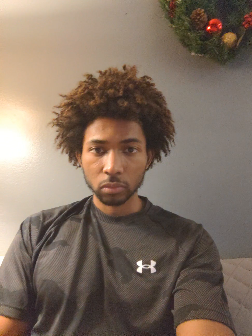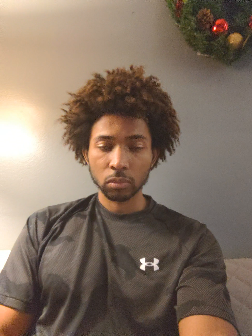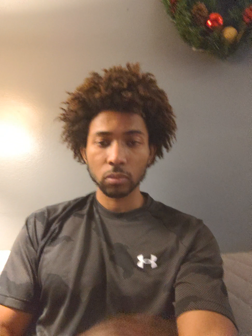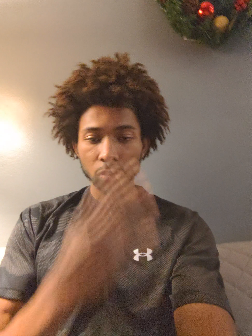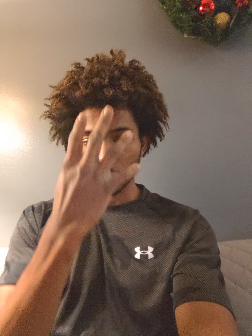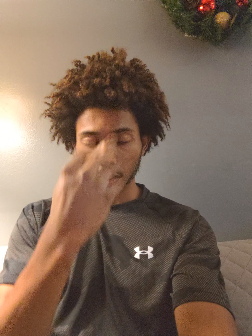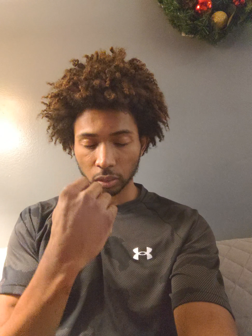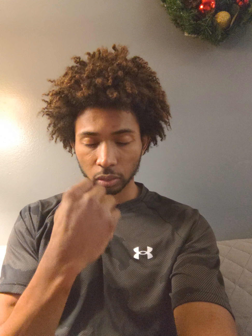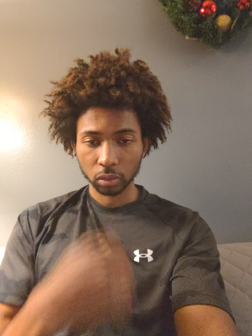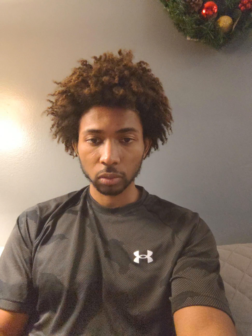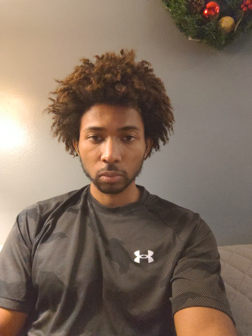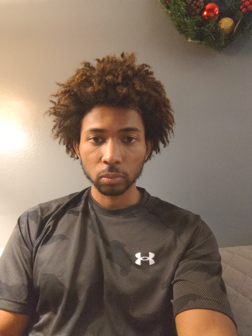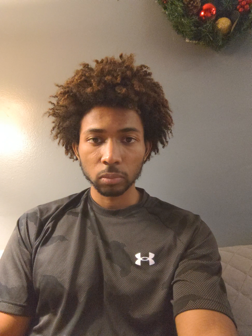sleep